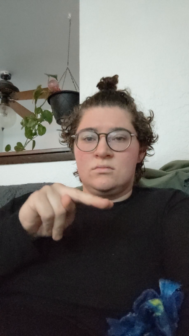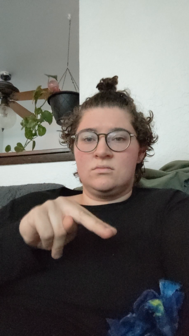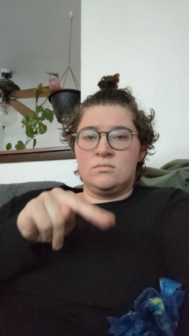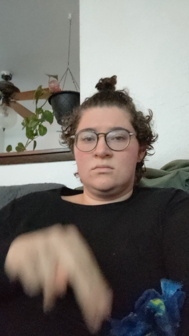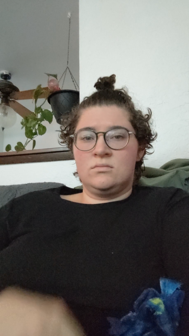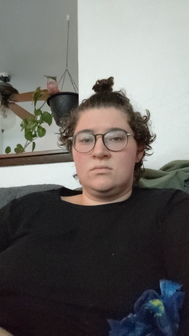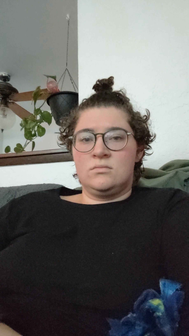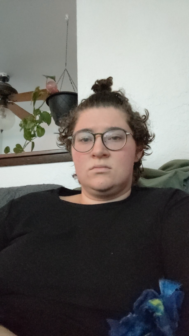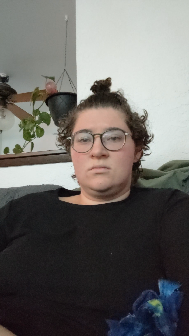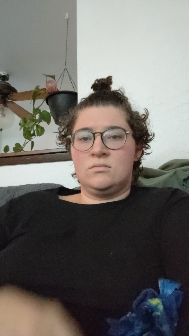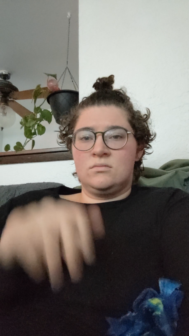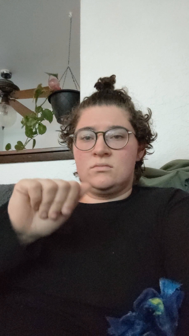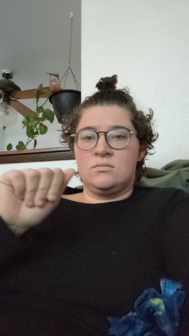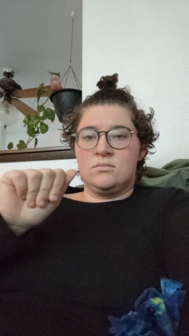a